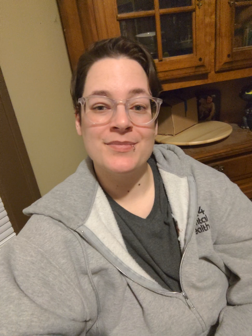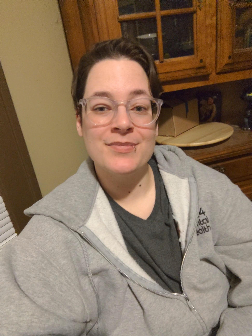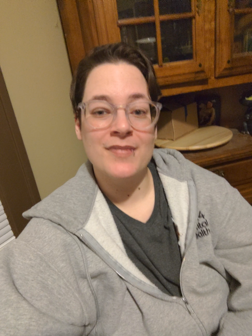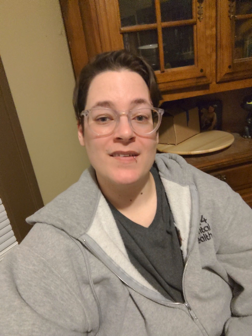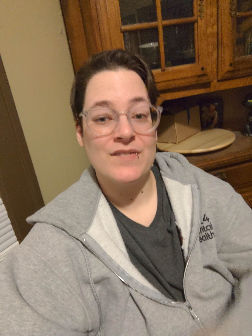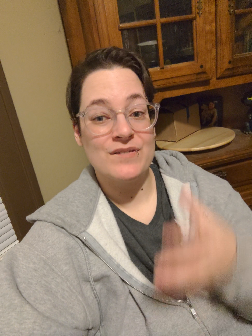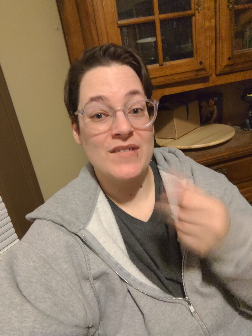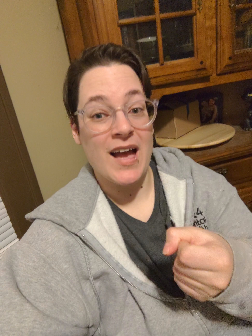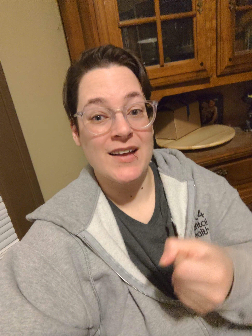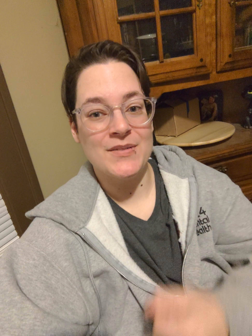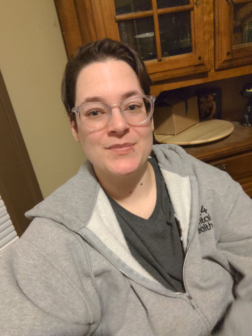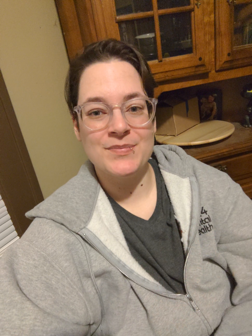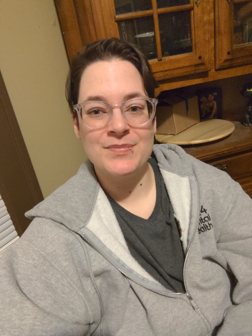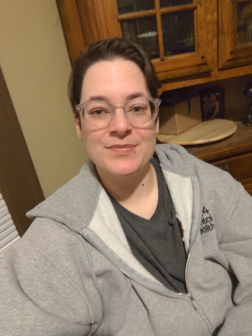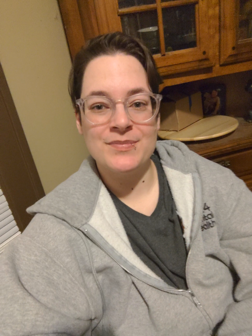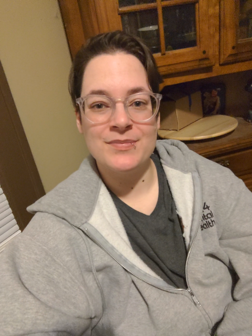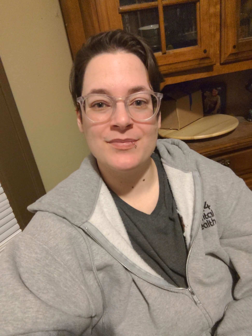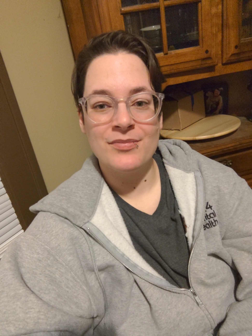fast